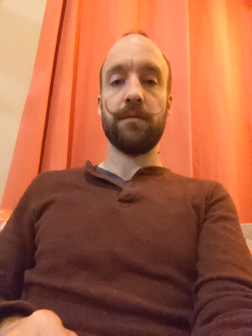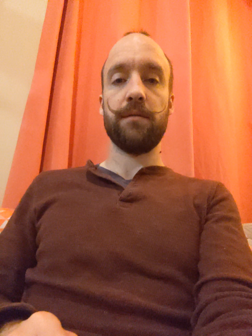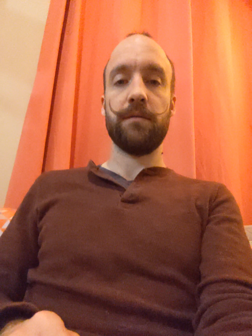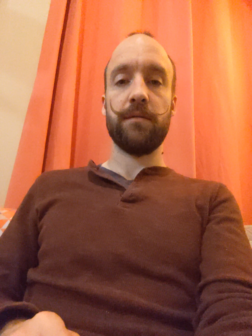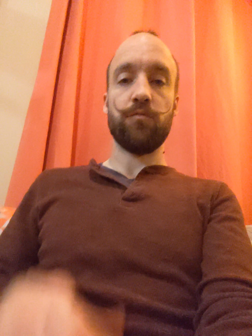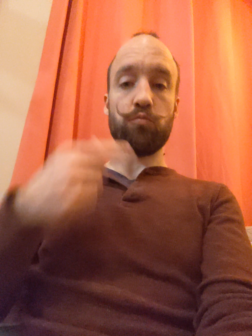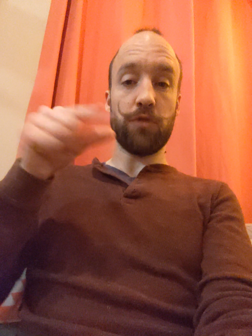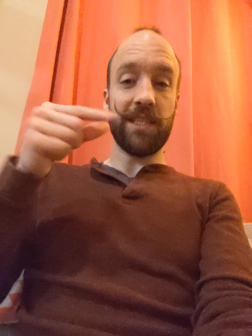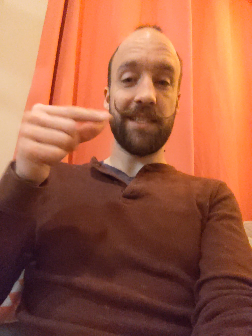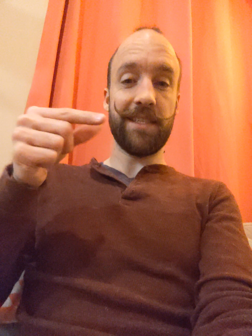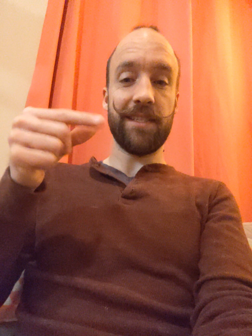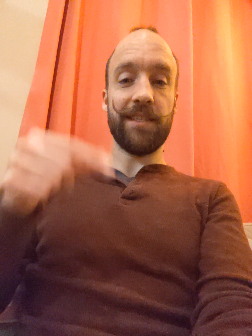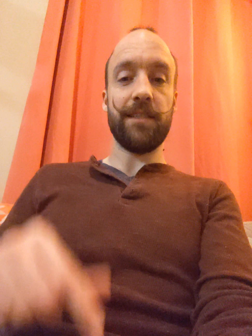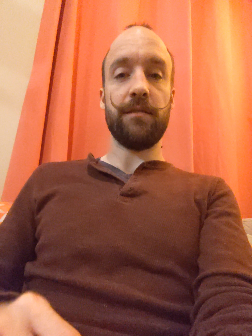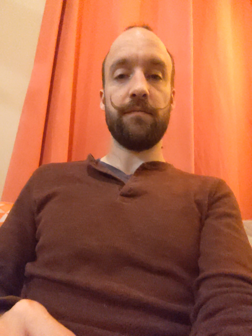green